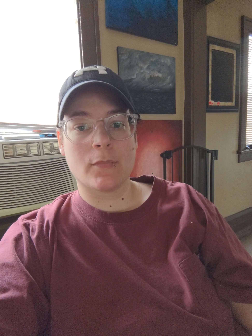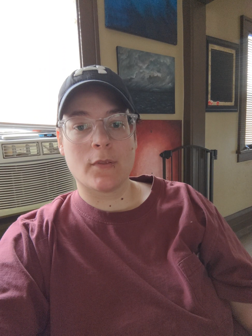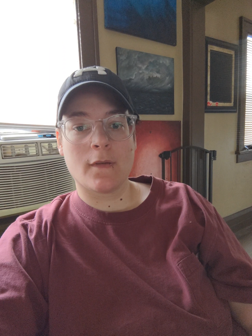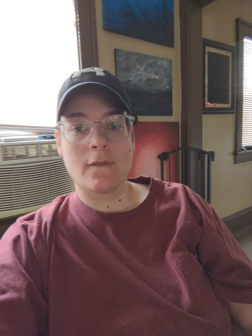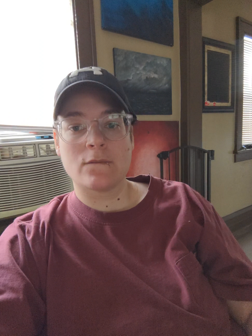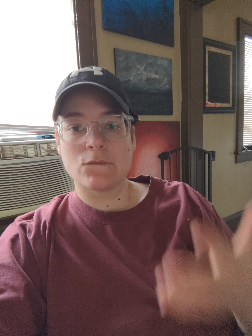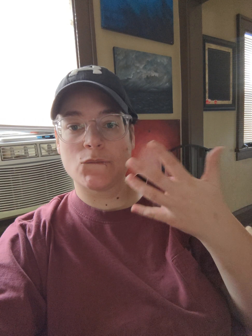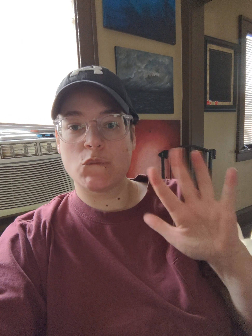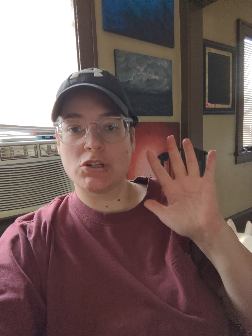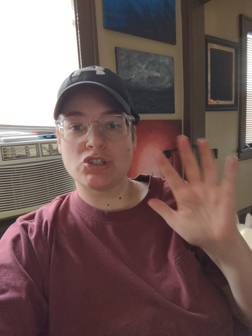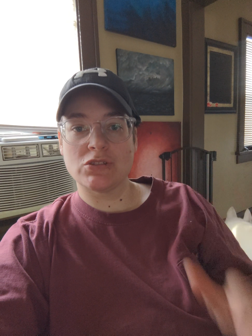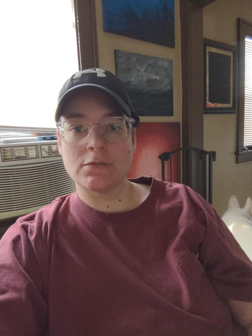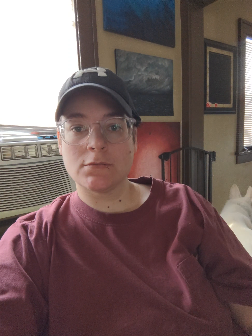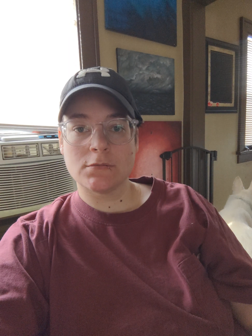finish